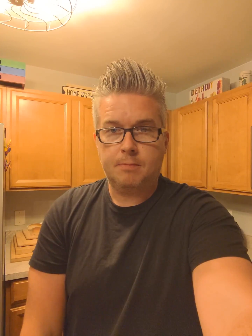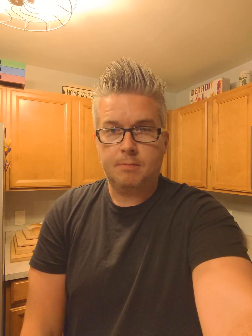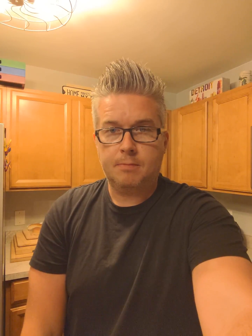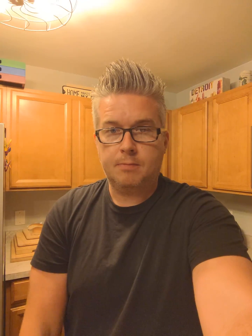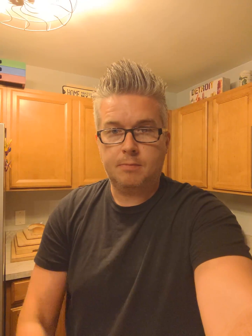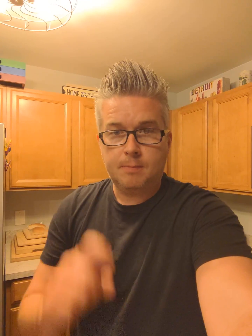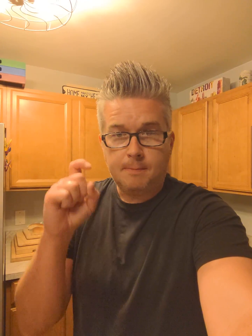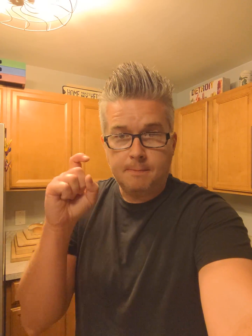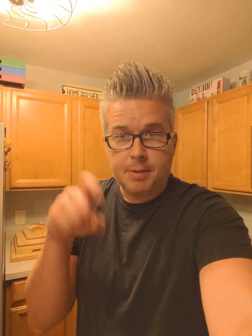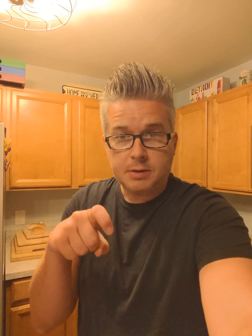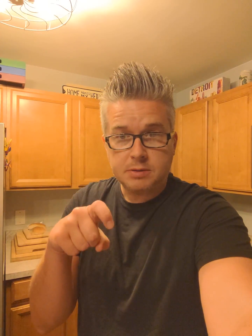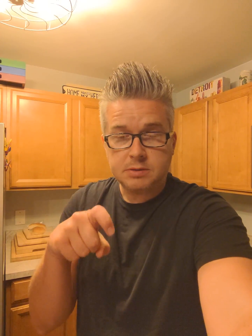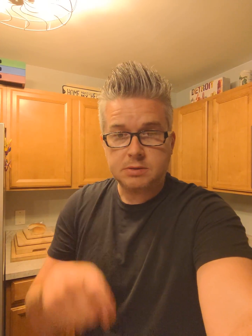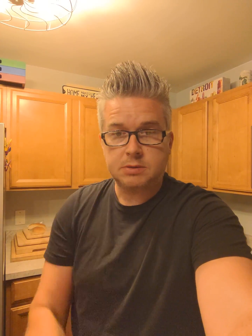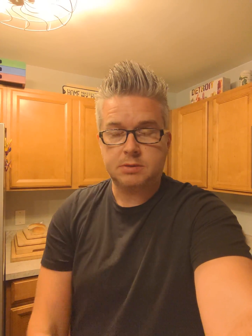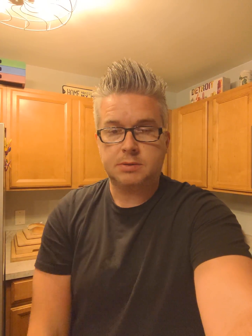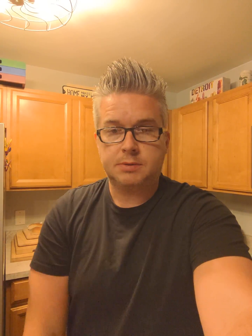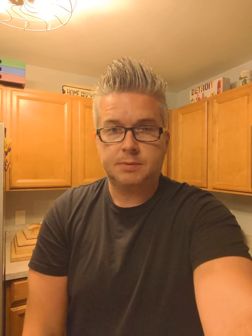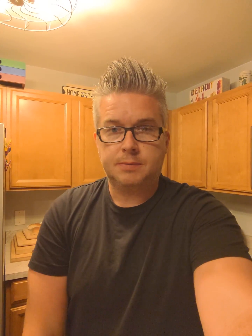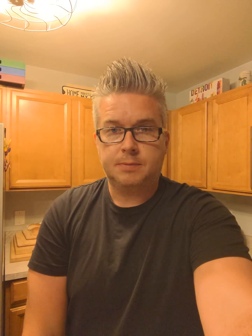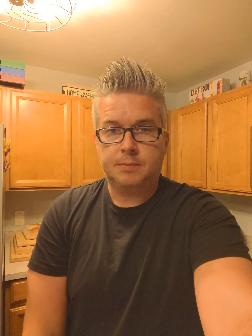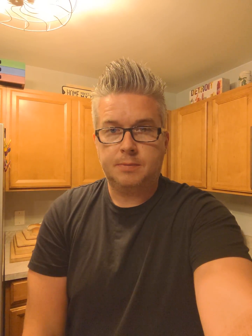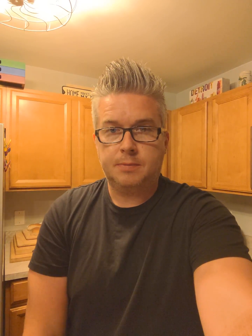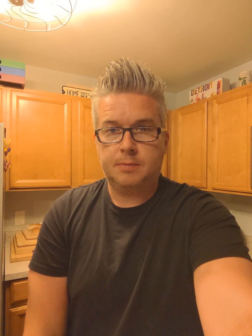must